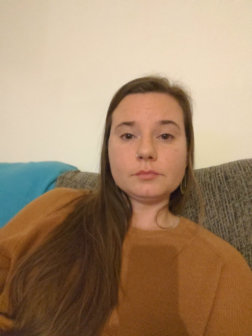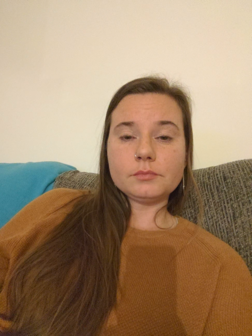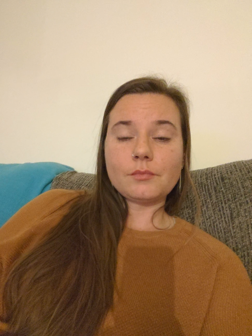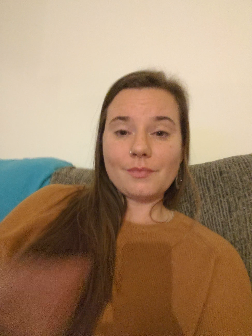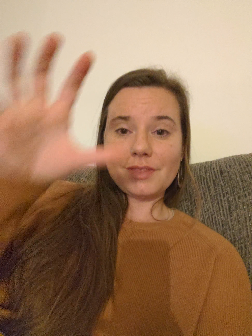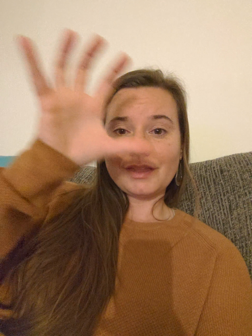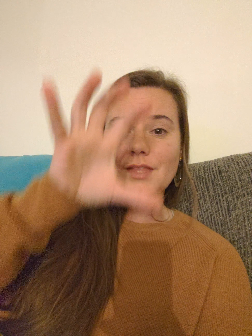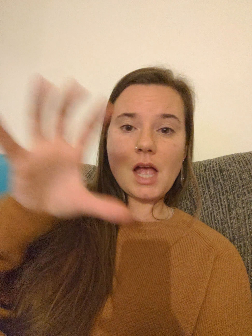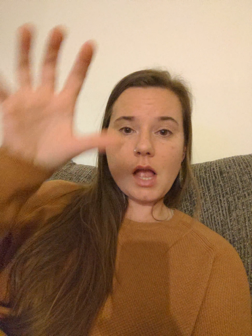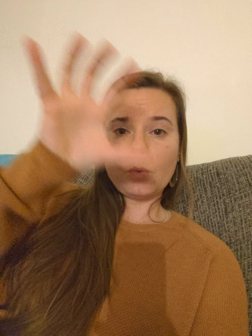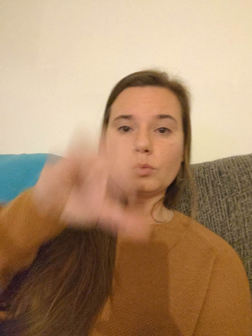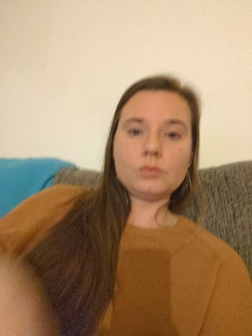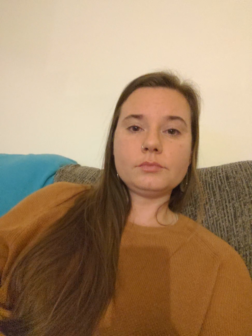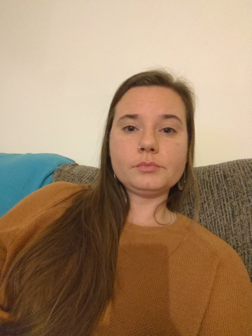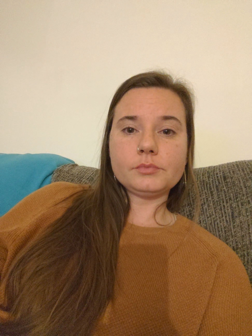cloud